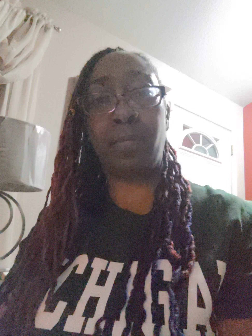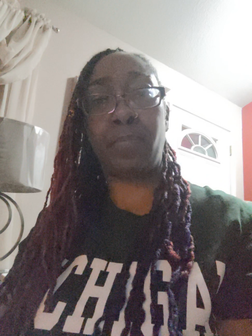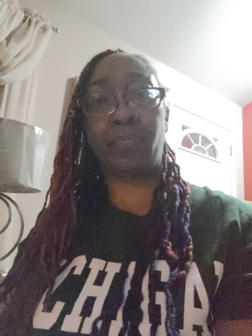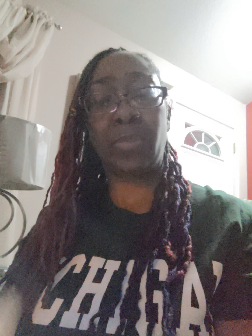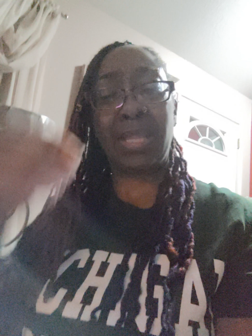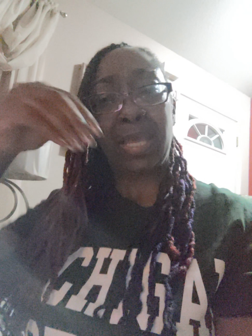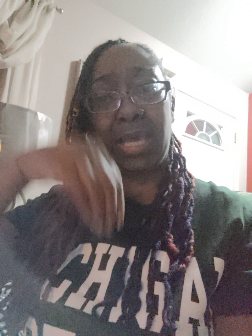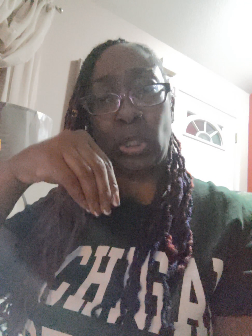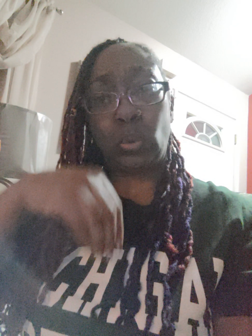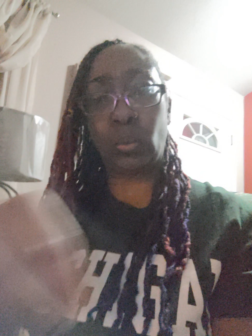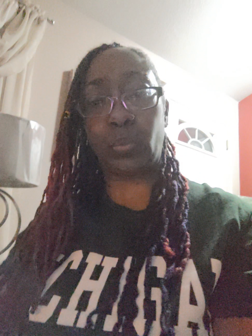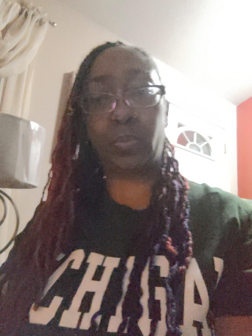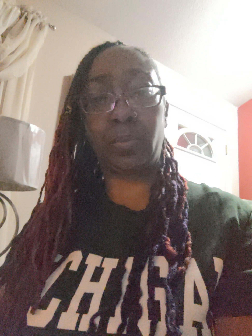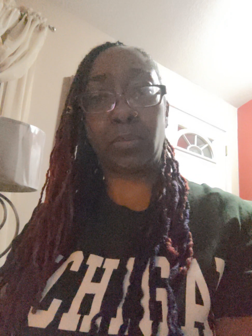into